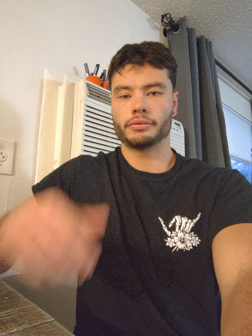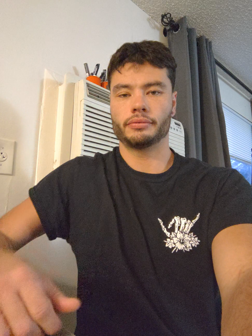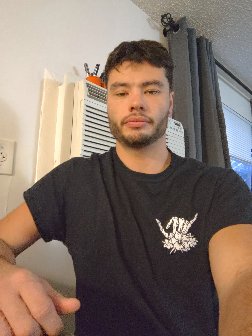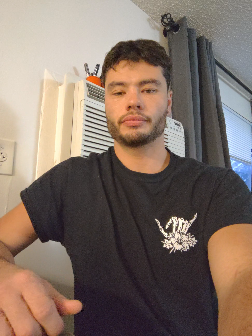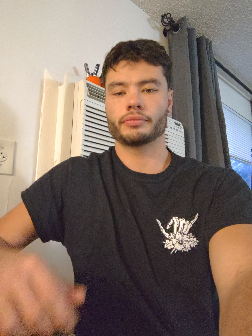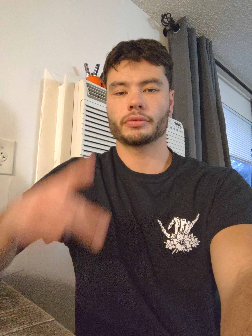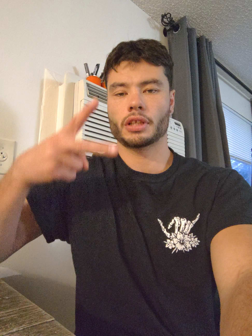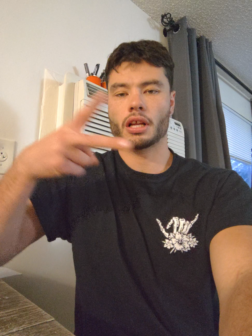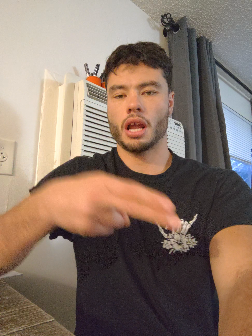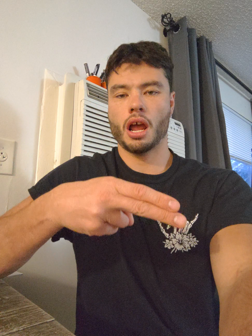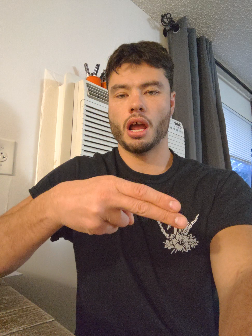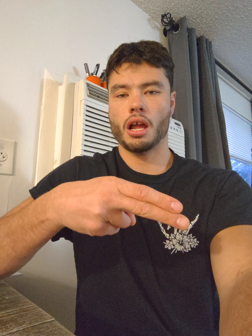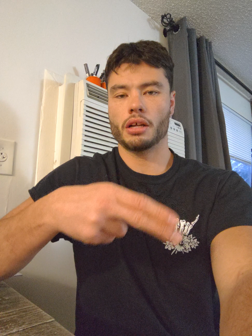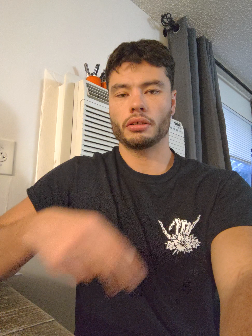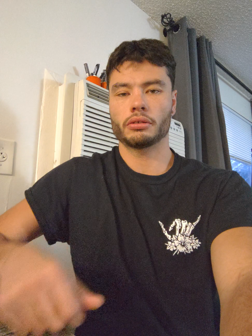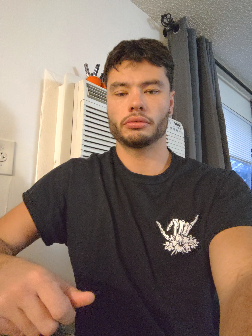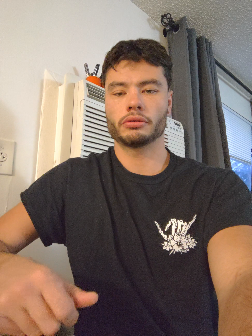cut